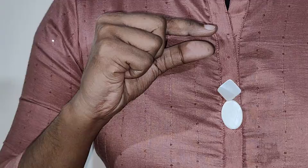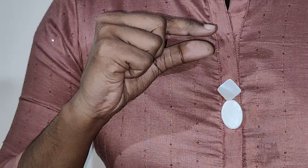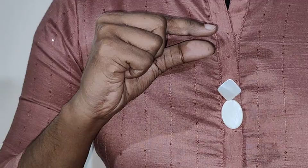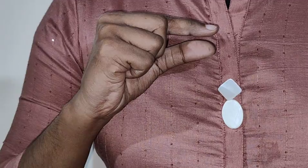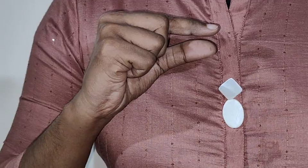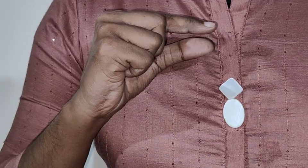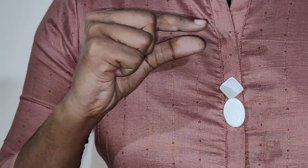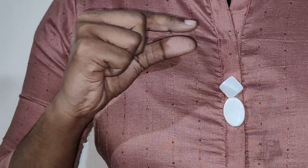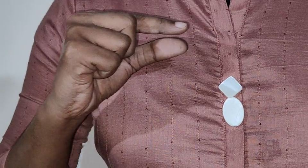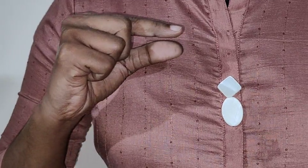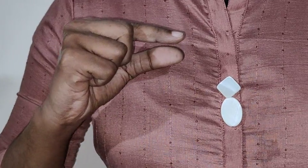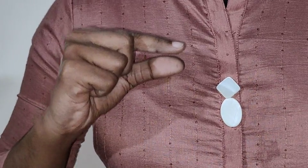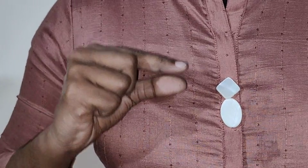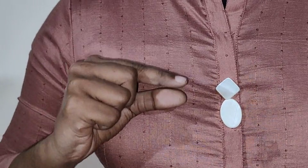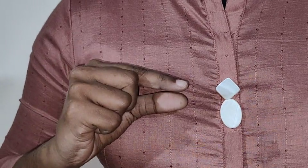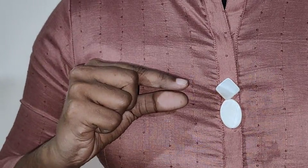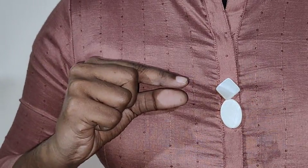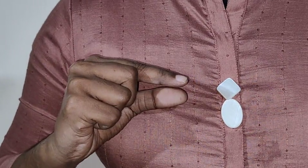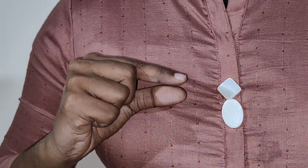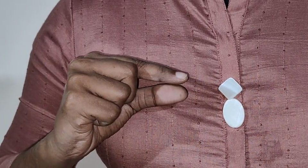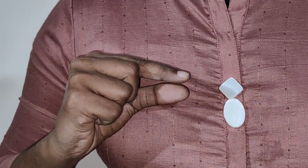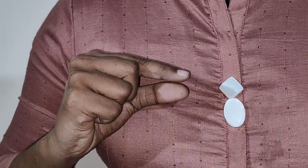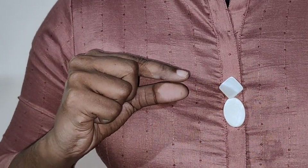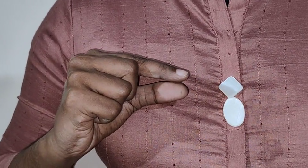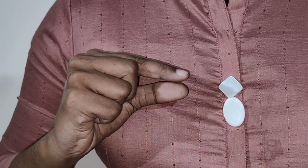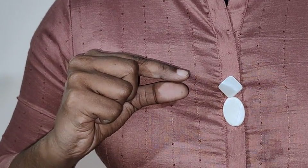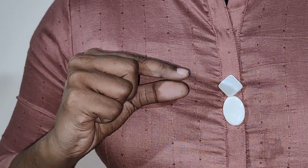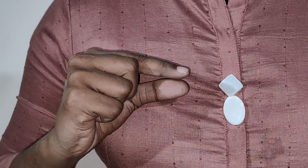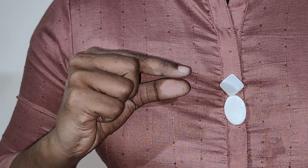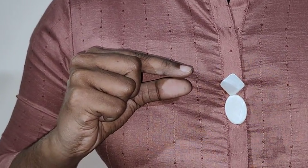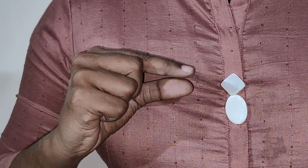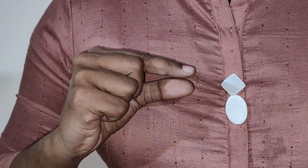ഊ